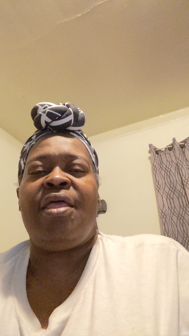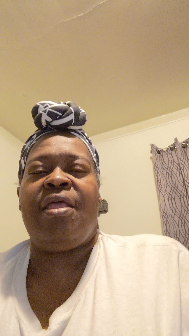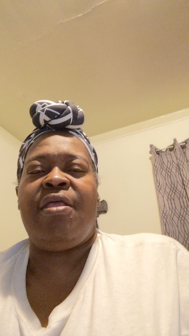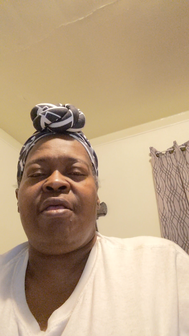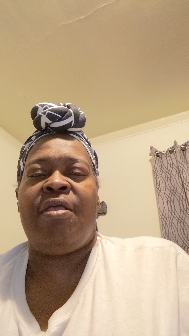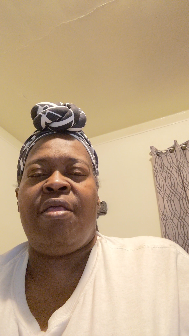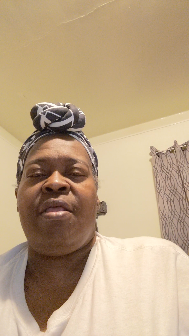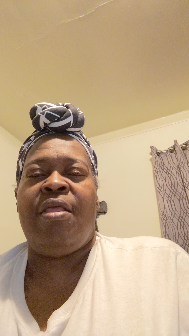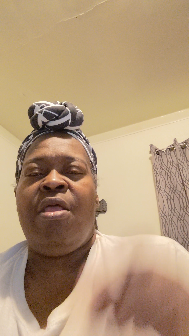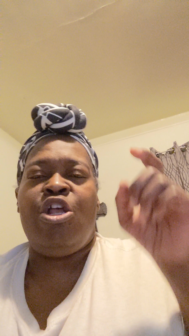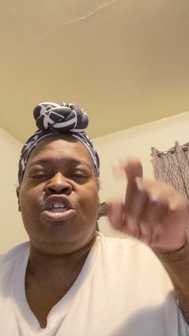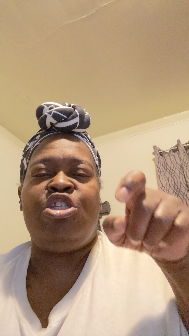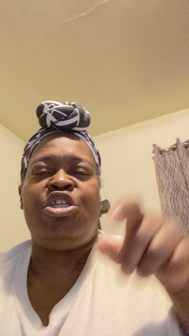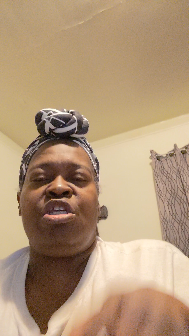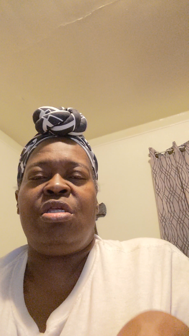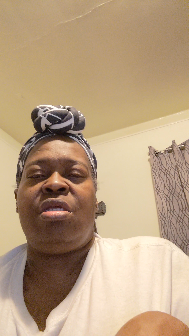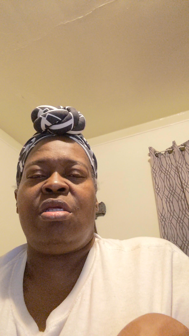should